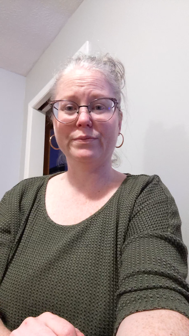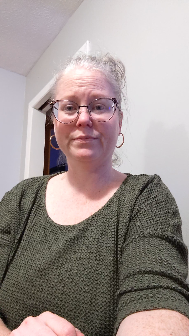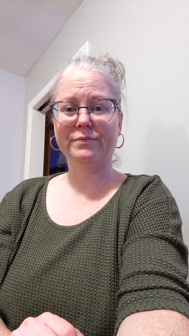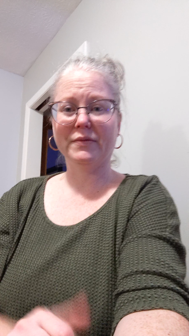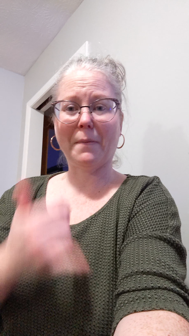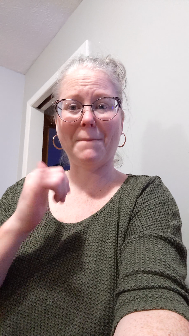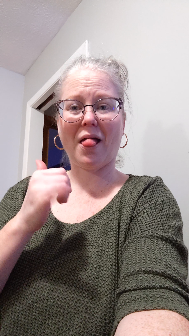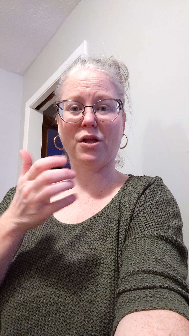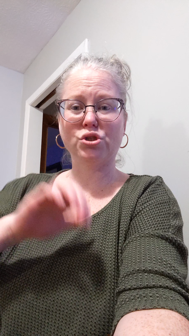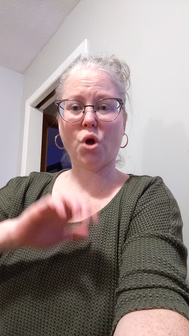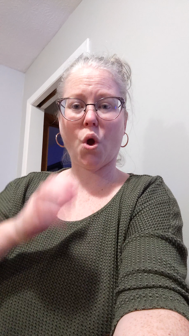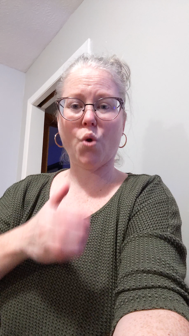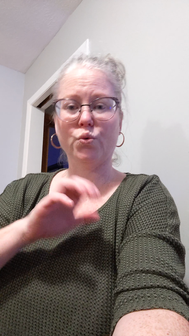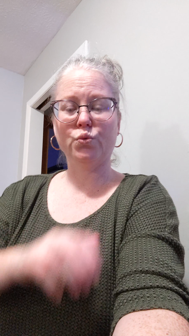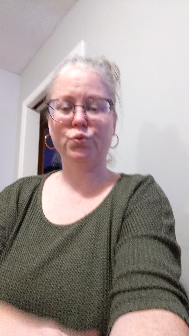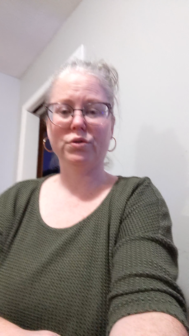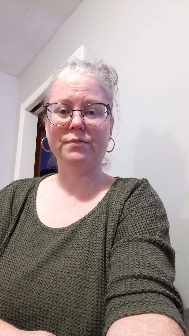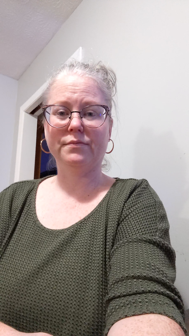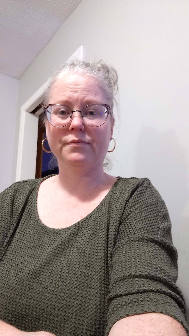play dough